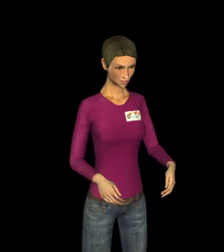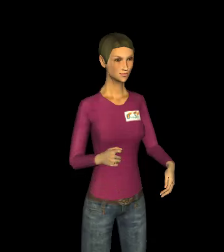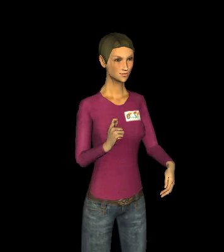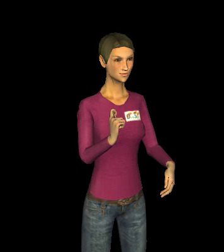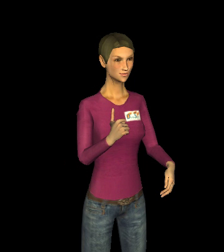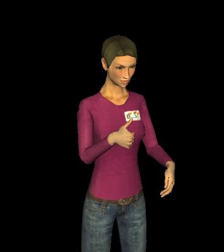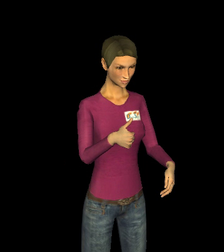تقريبا